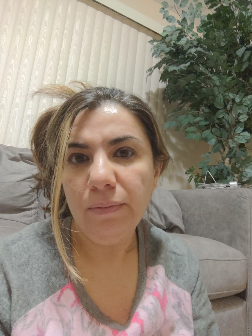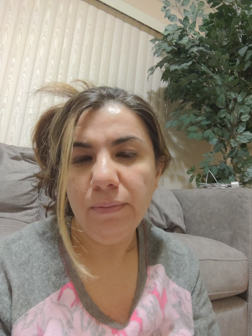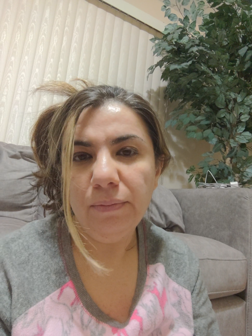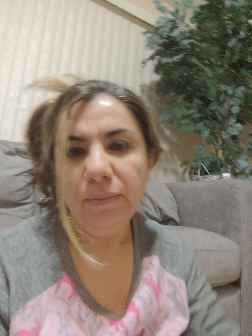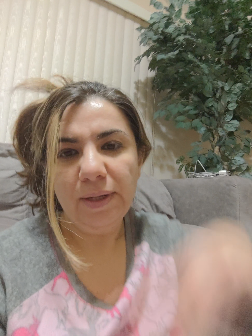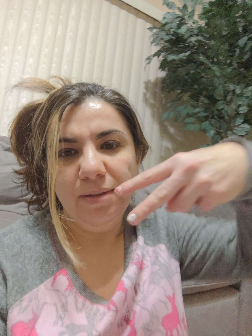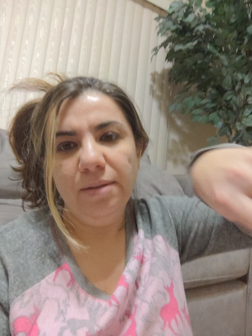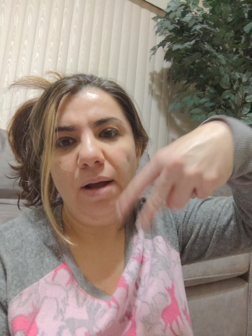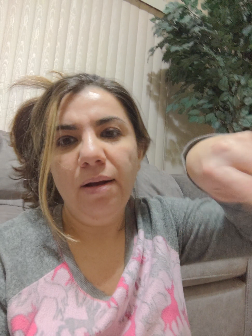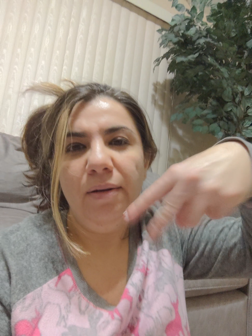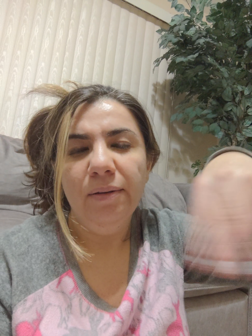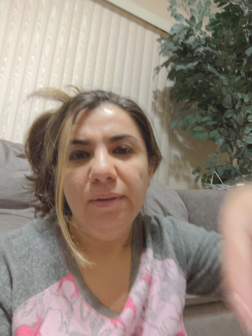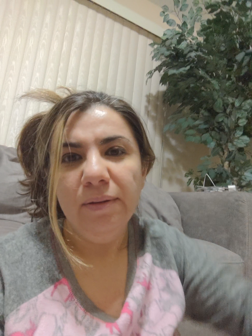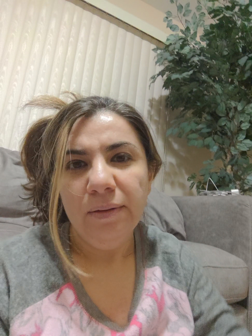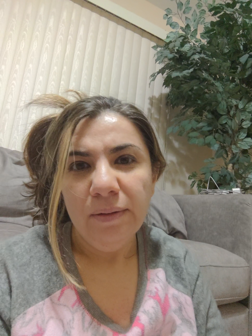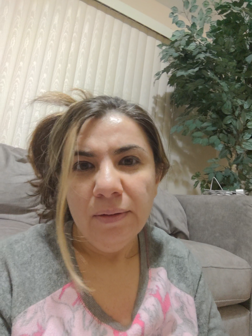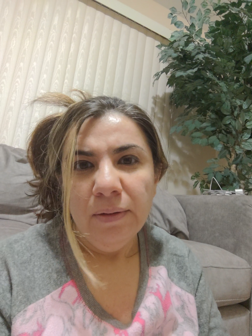dance